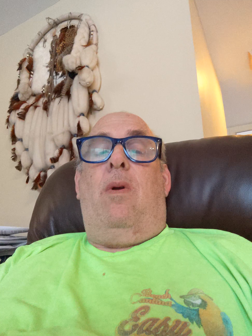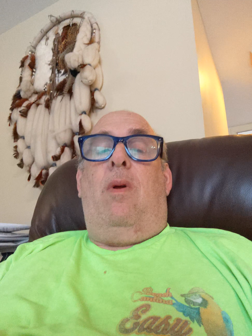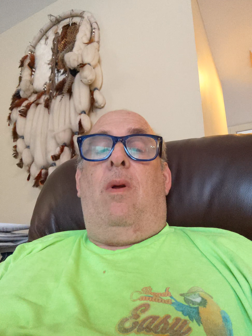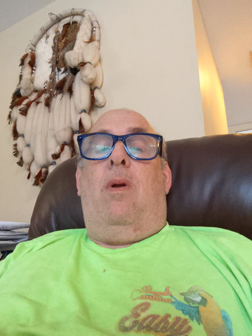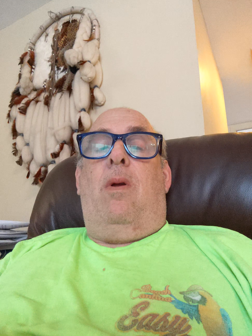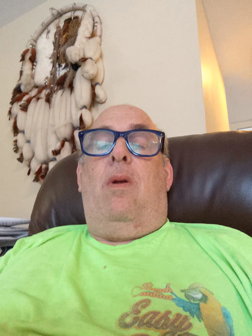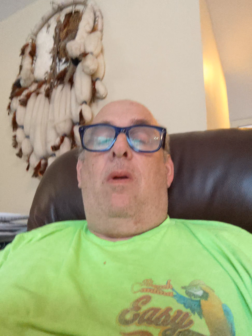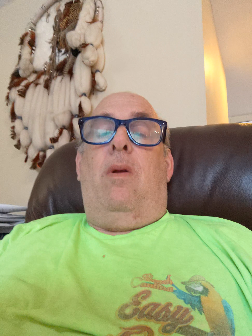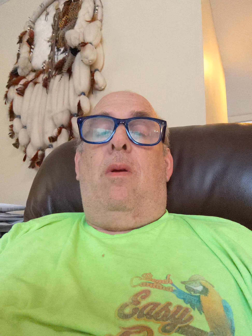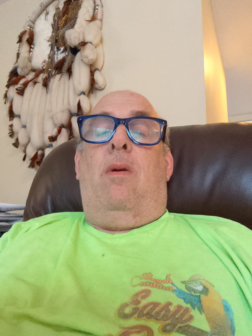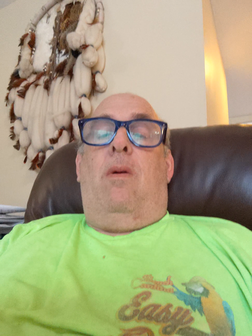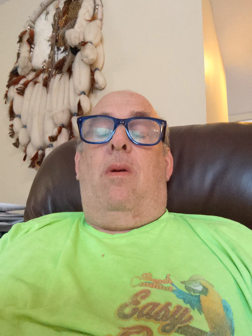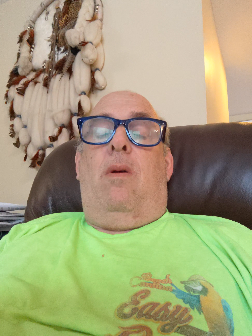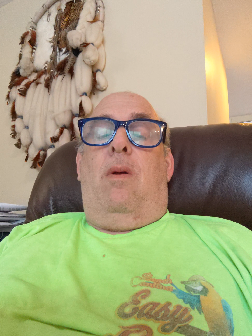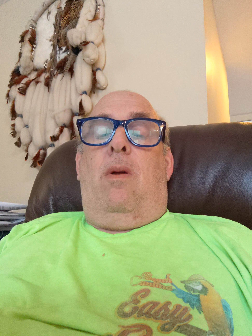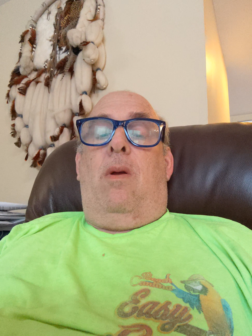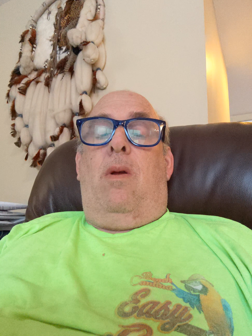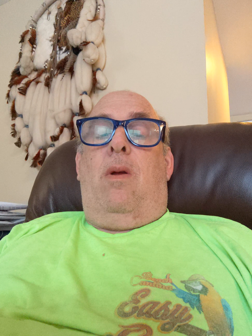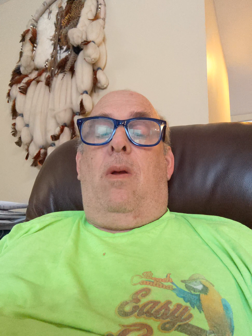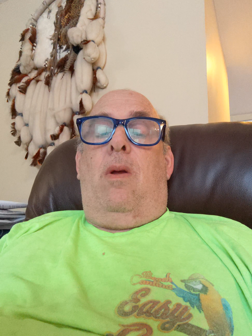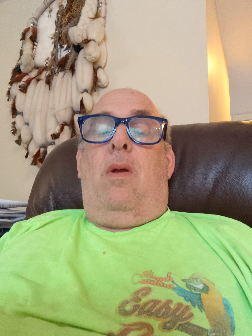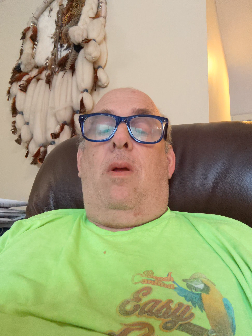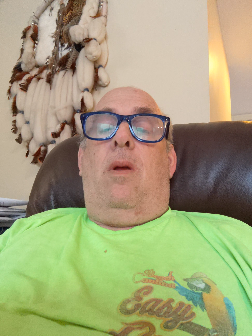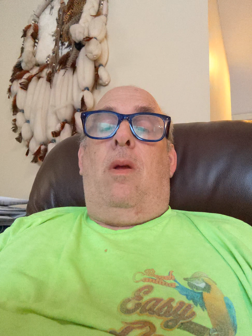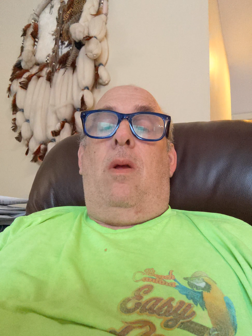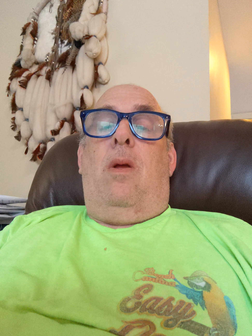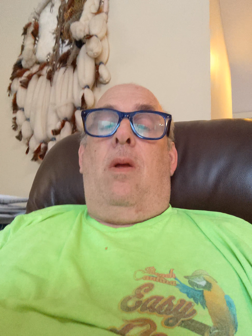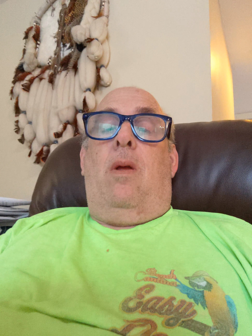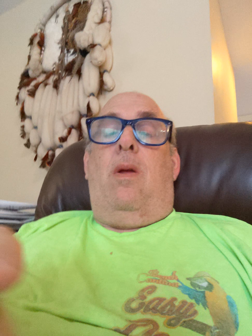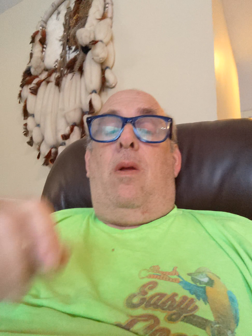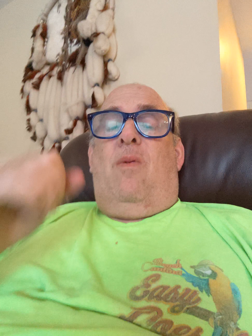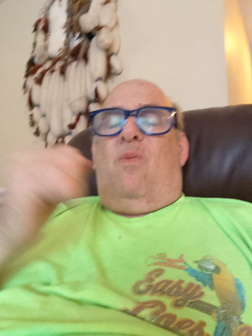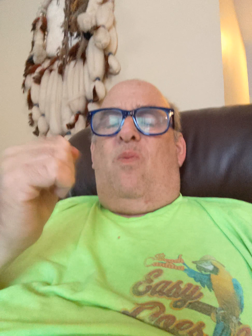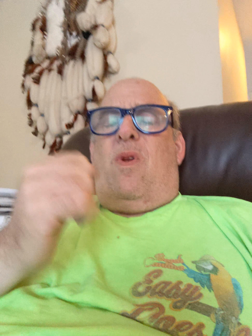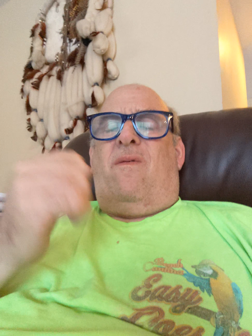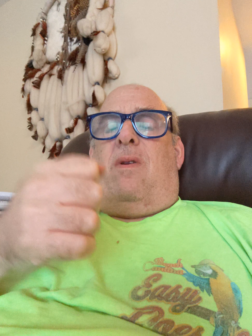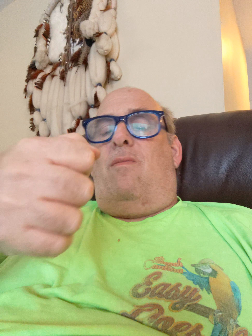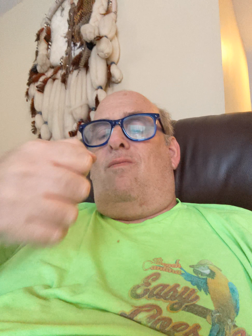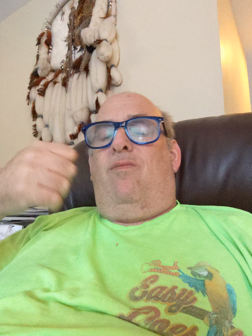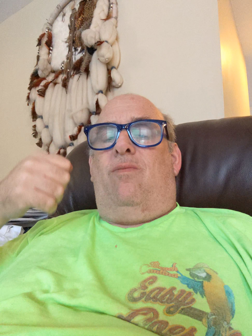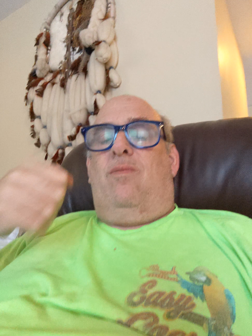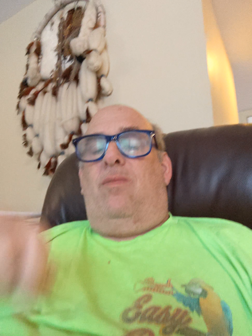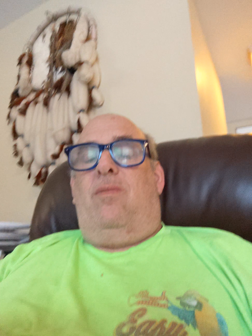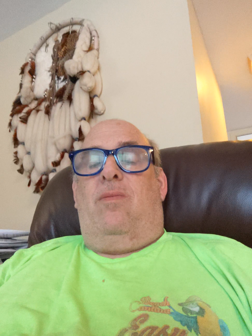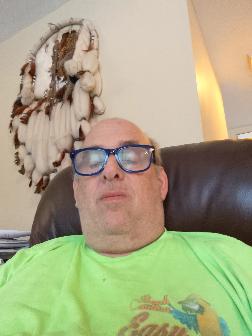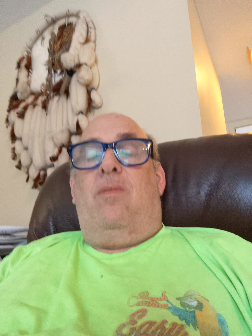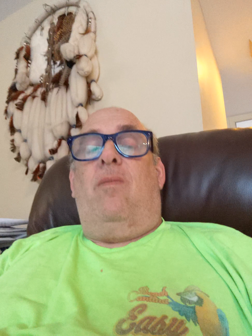refrigerator